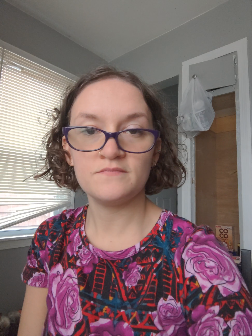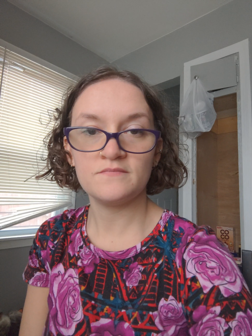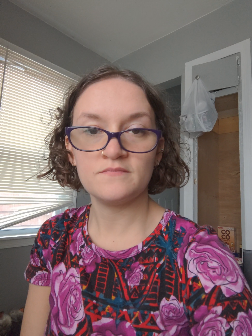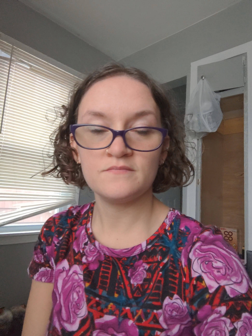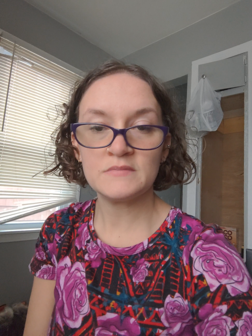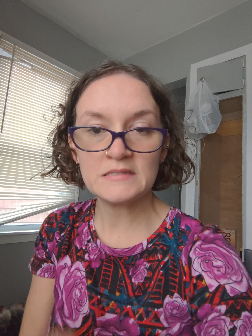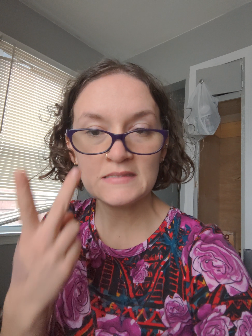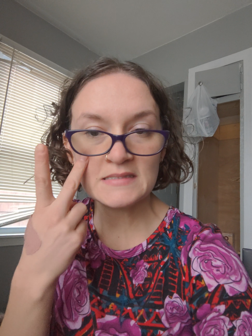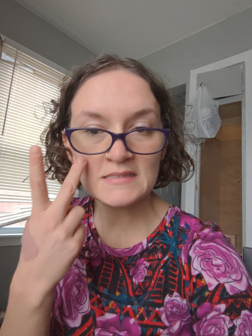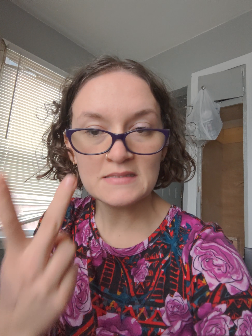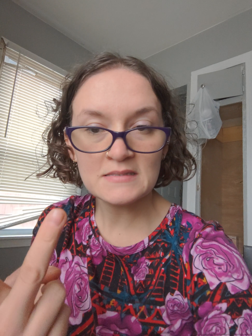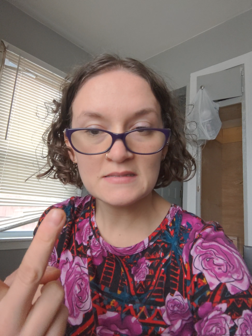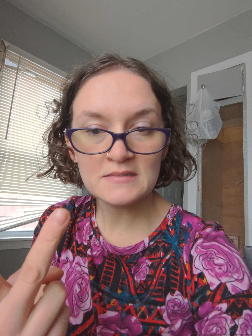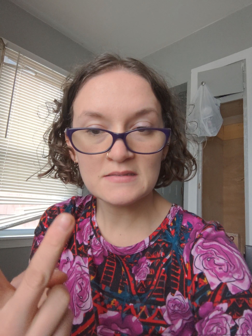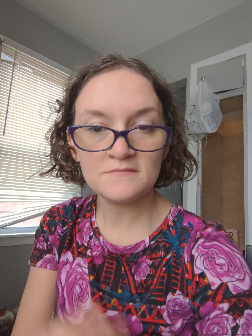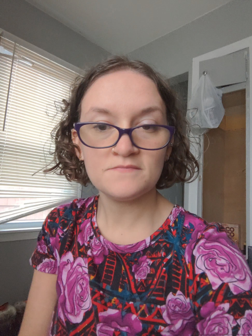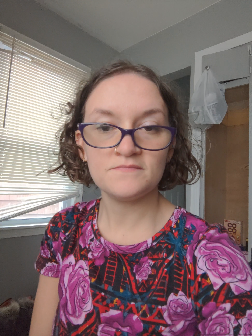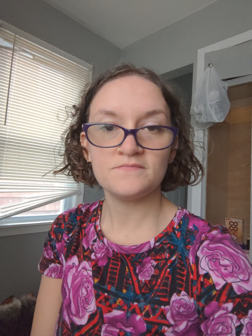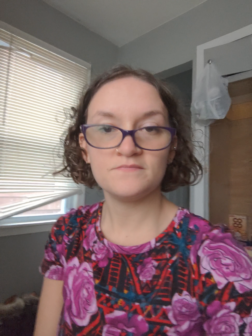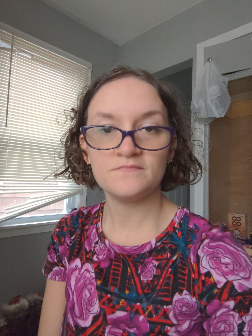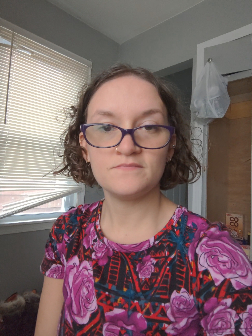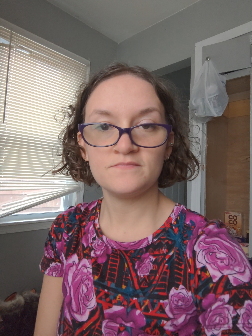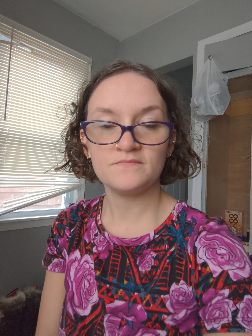see